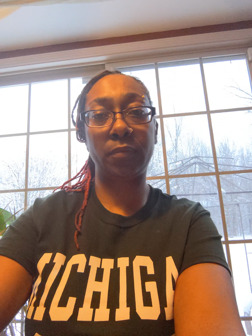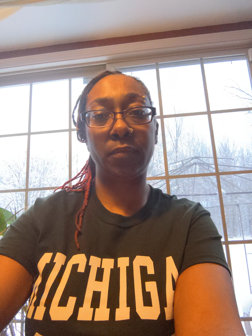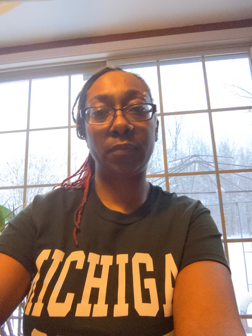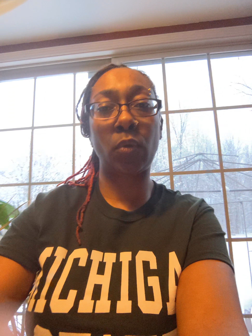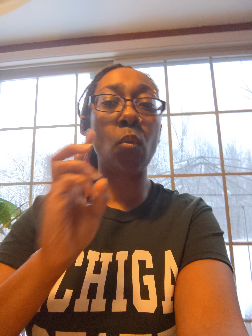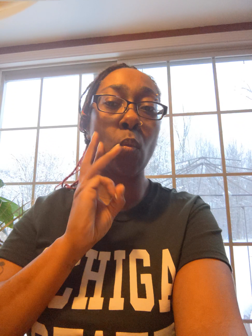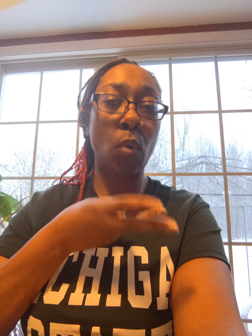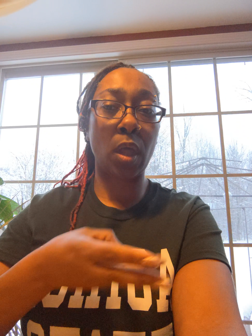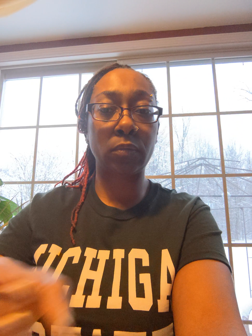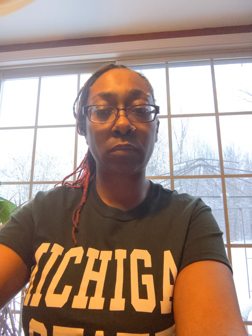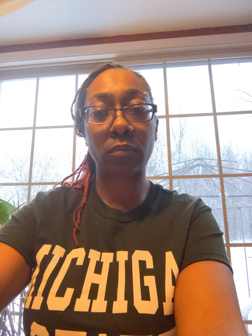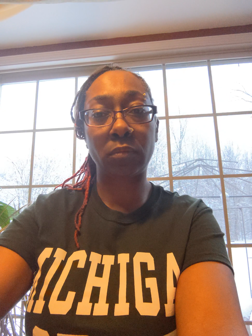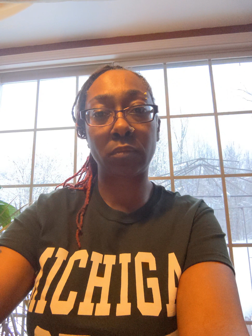will